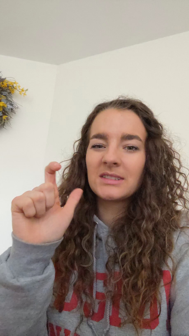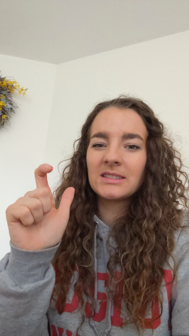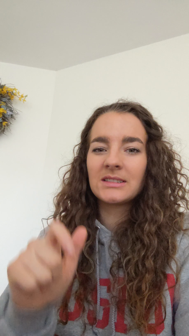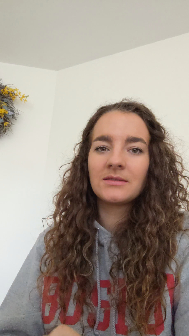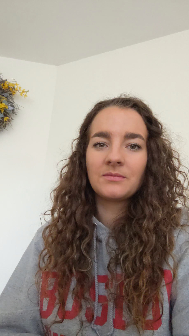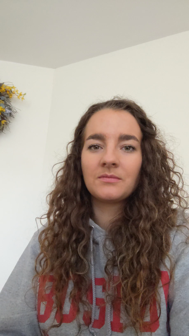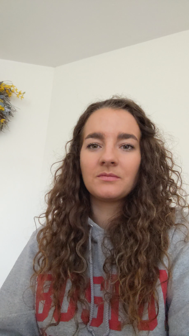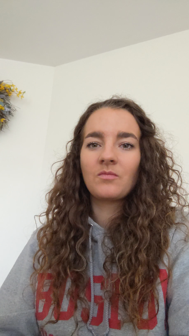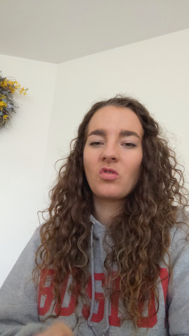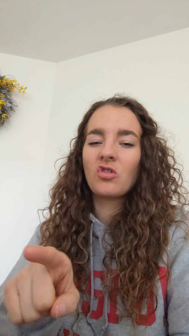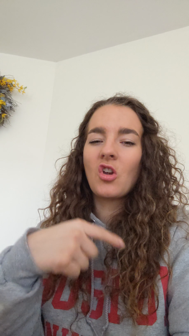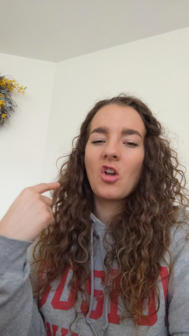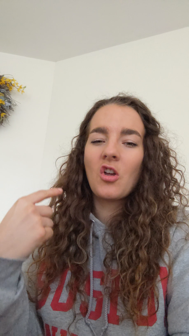long